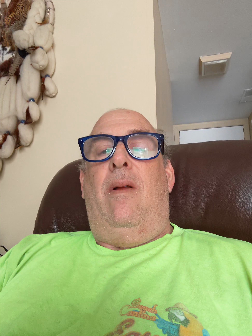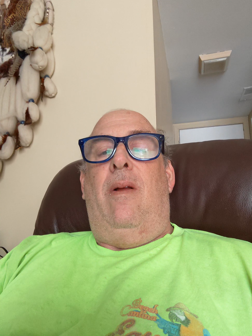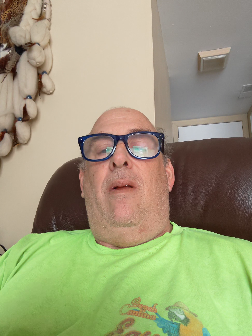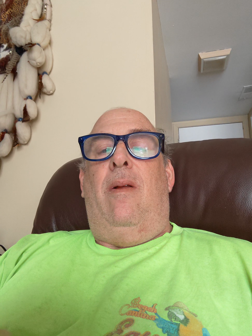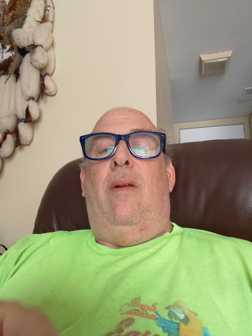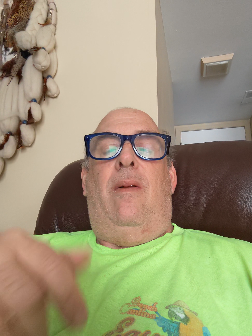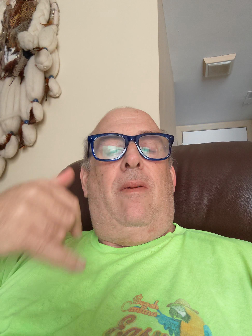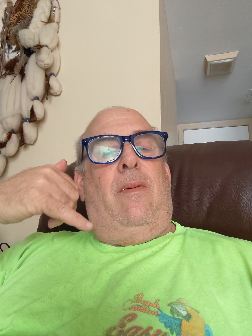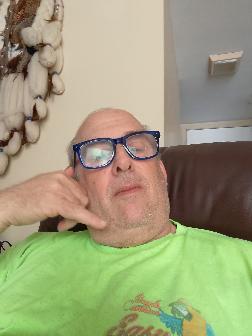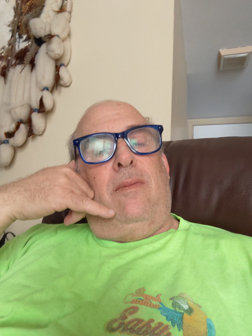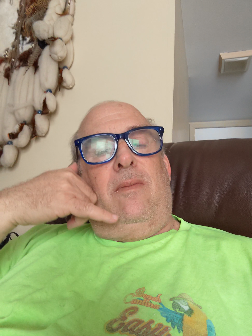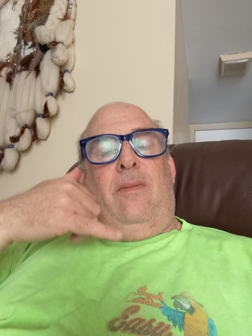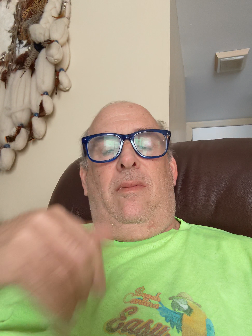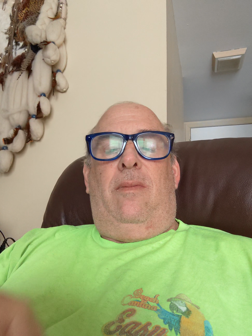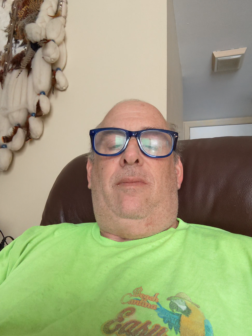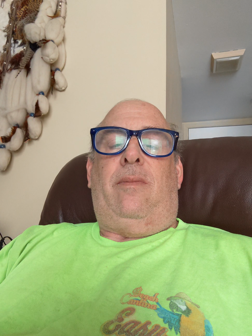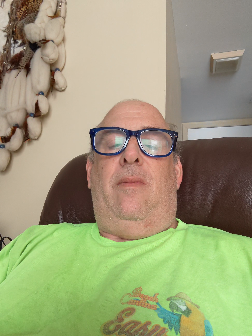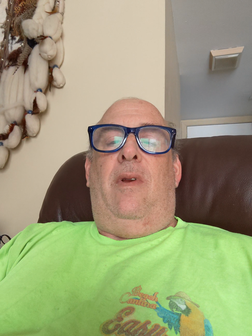call on the phone